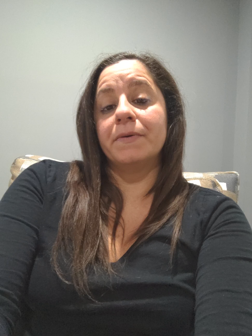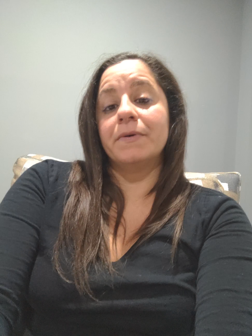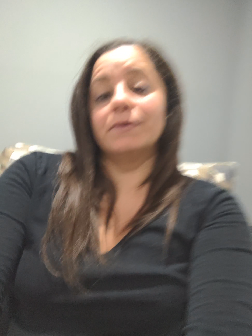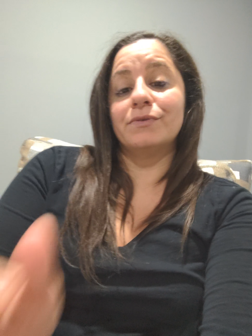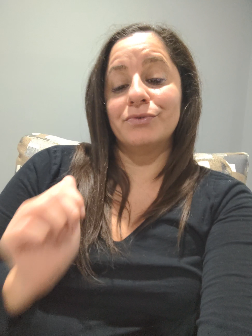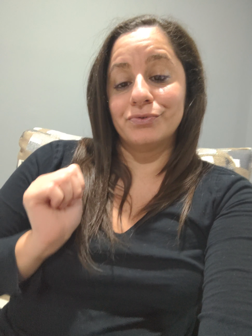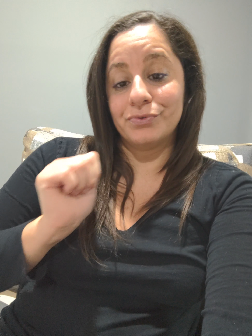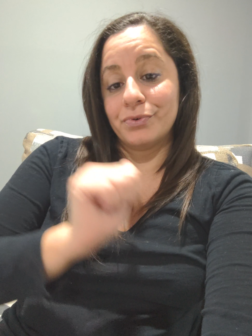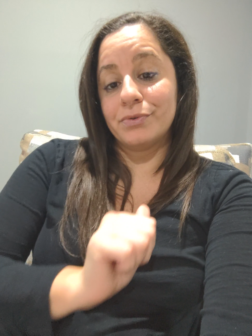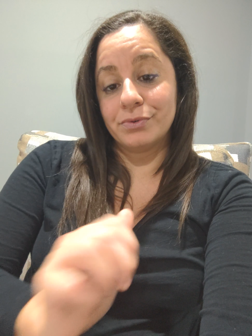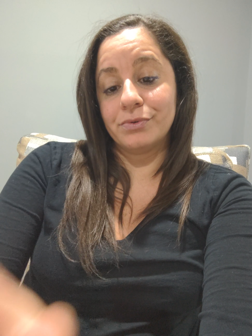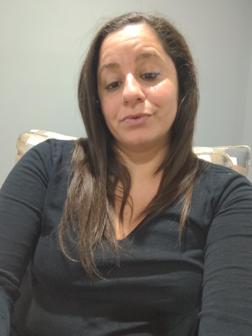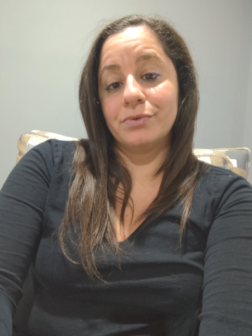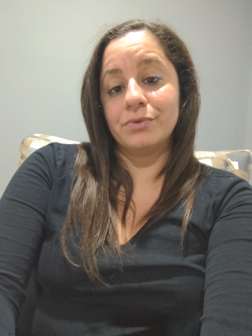jacket